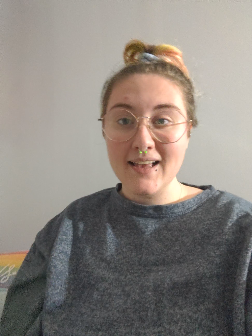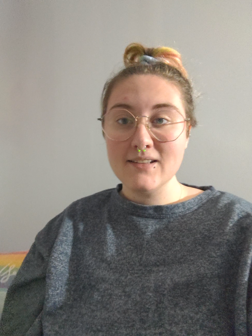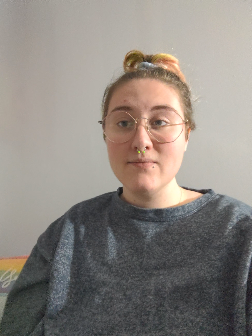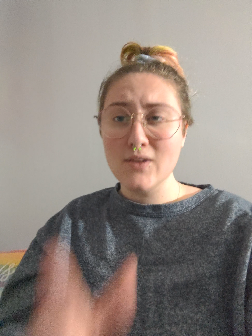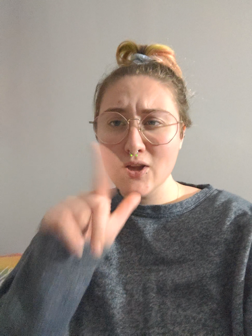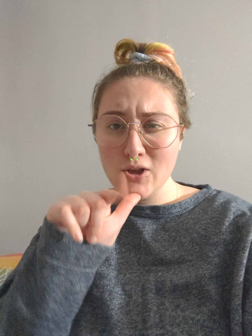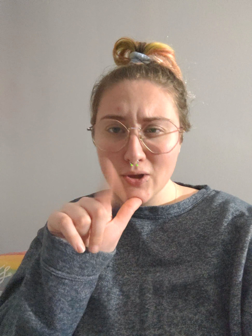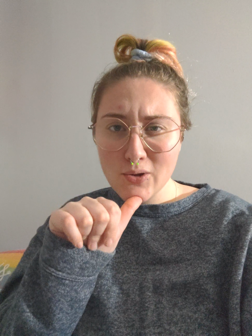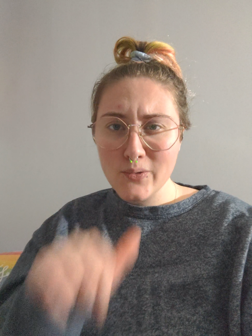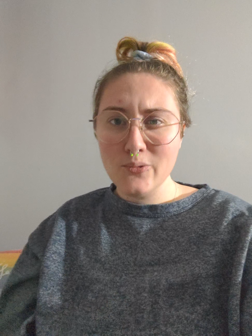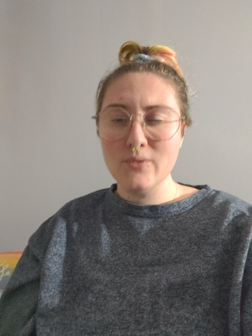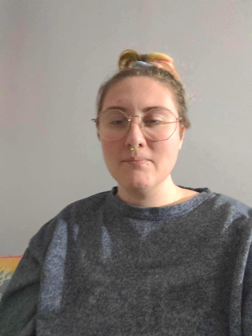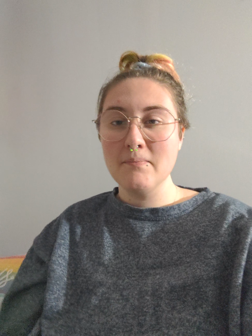who